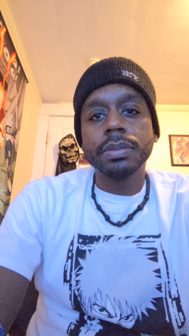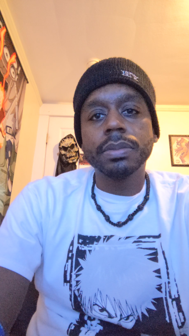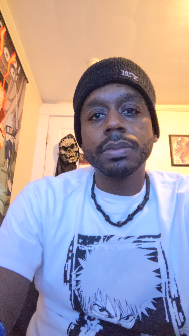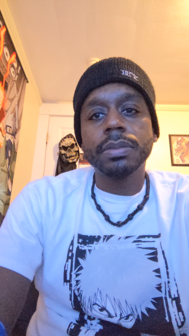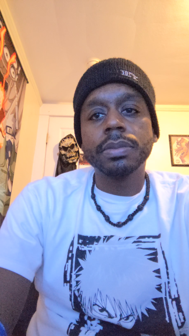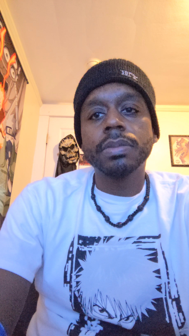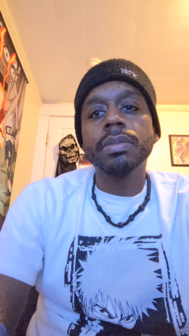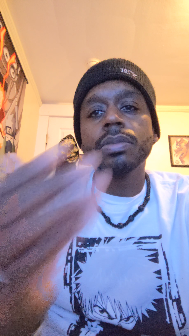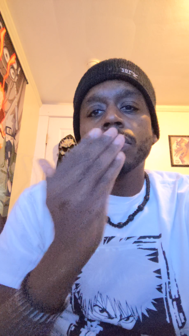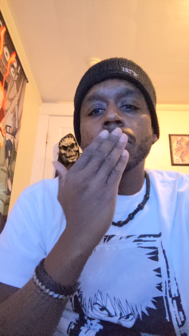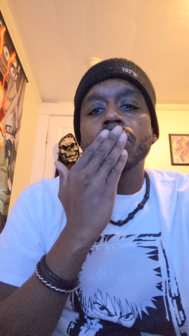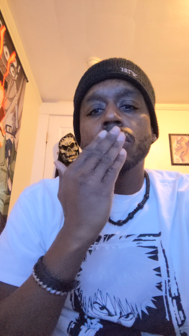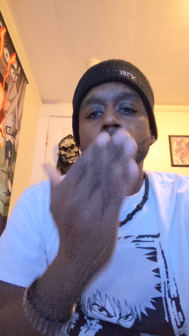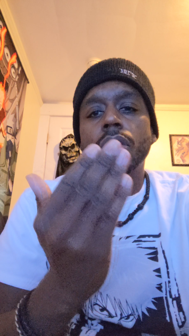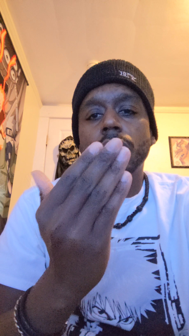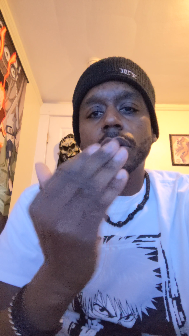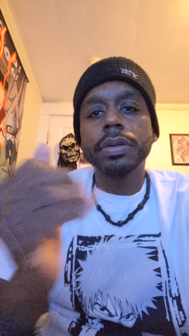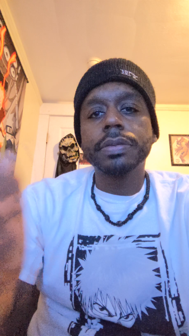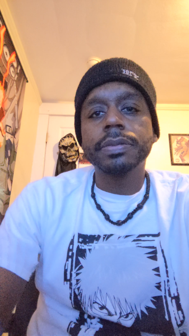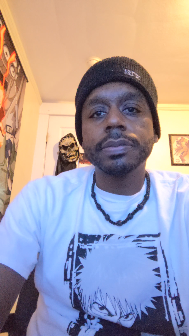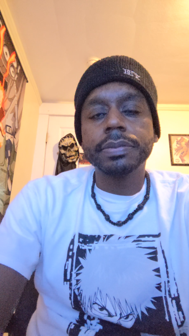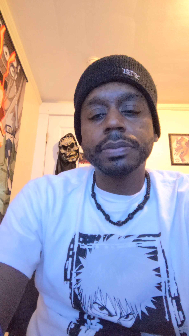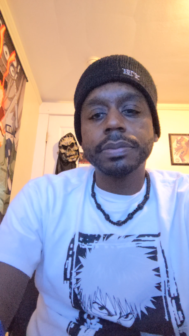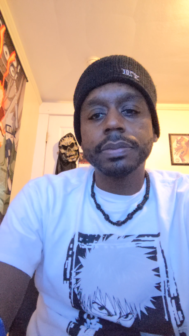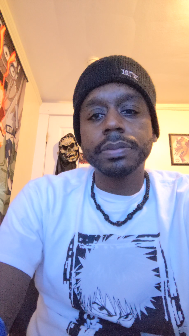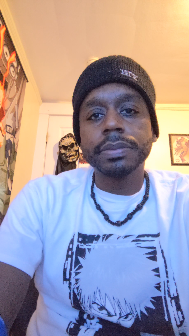good